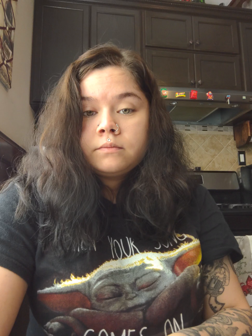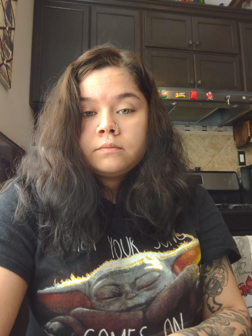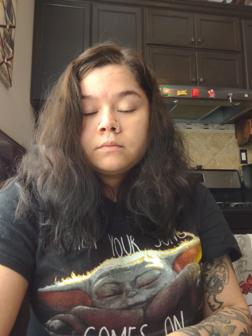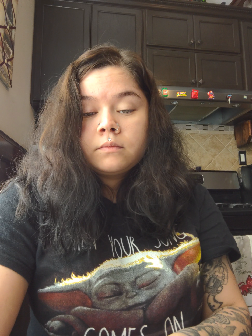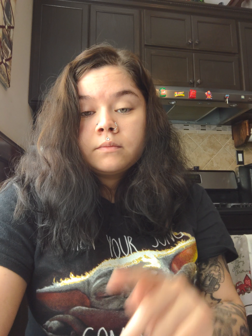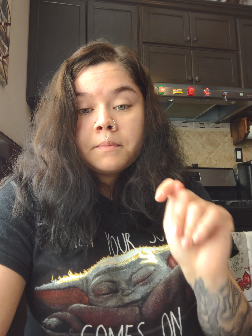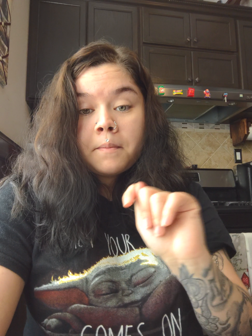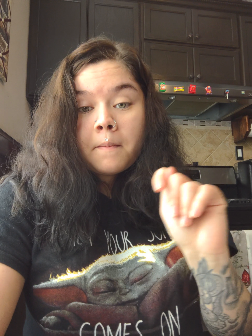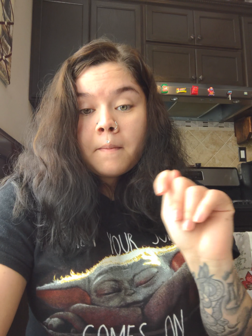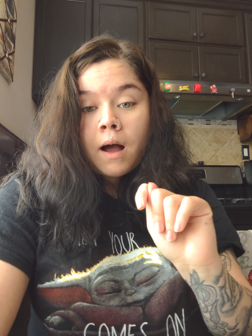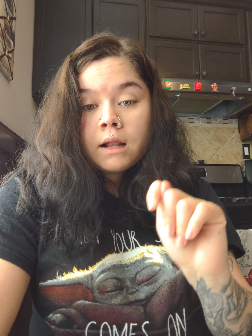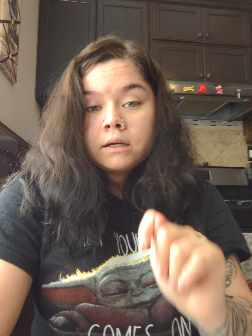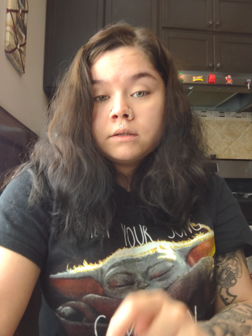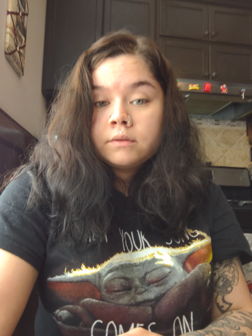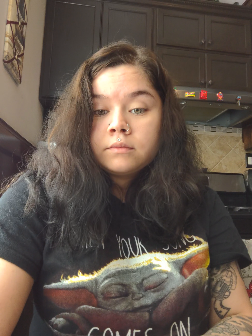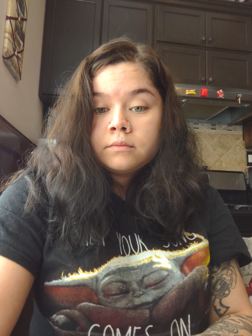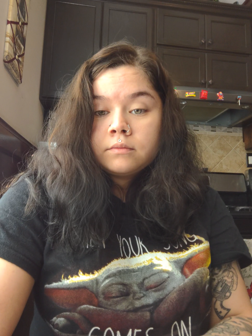potty